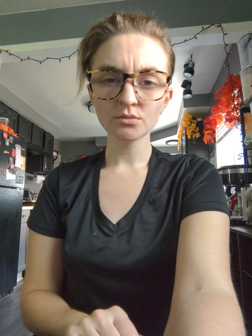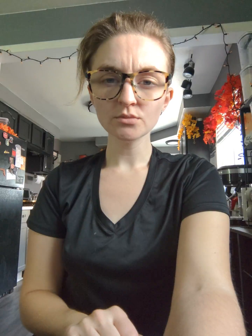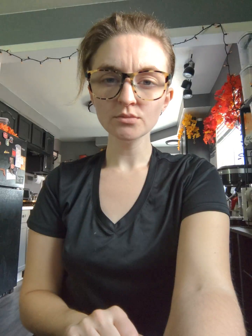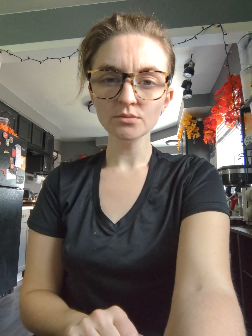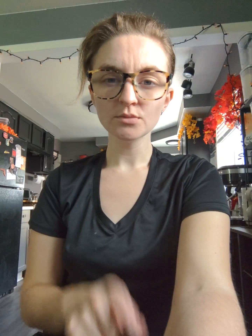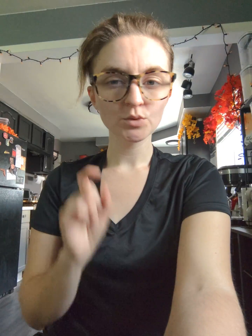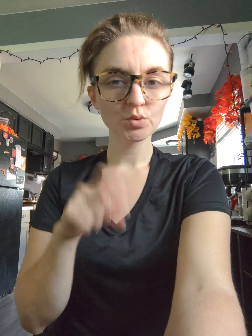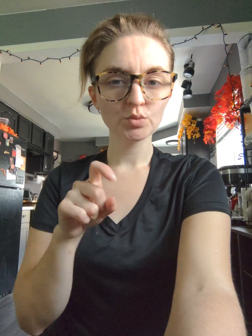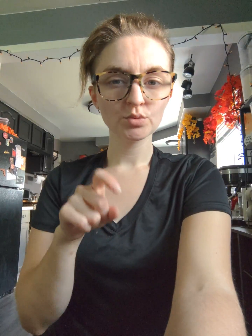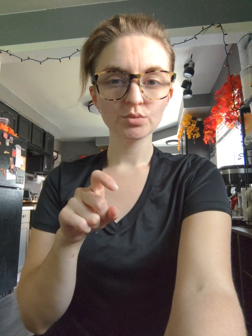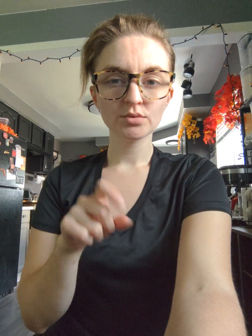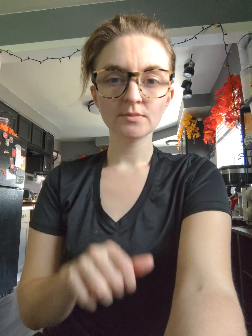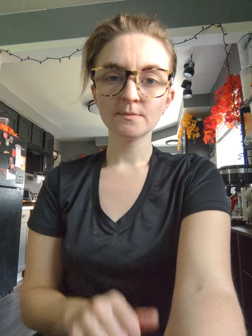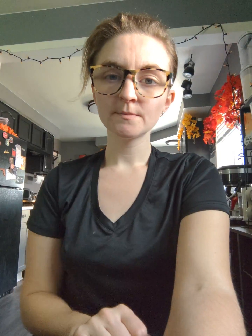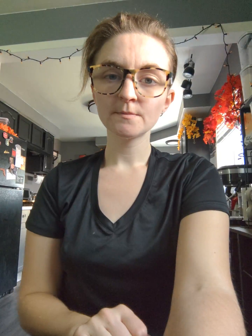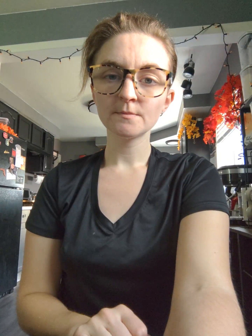should